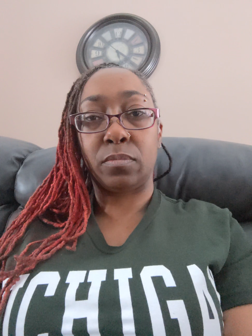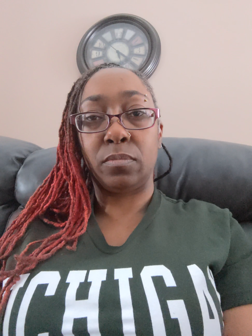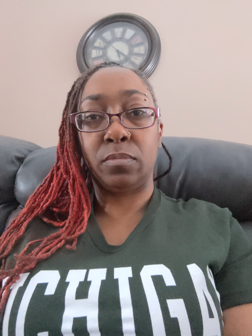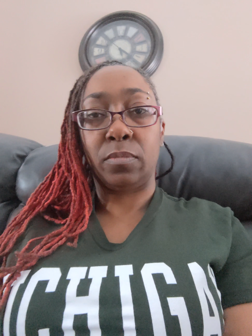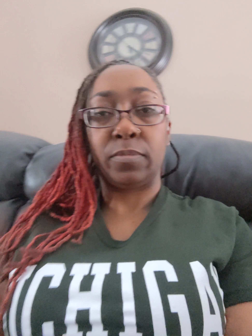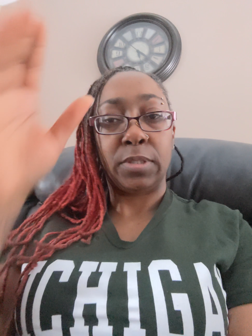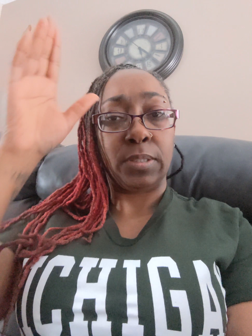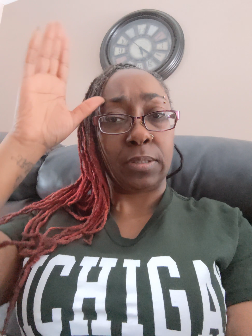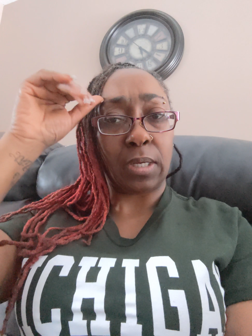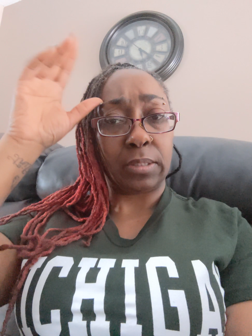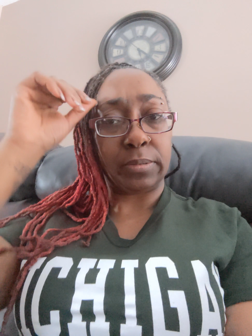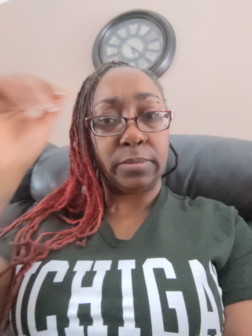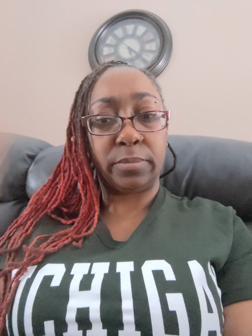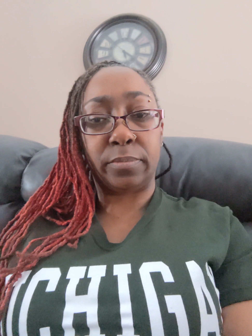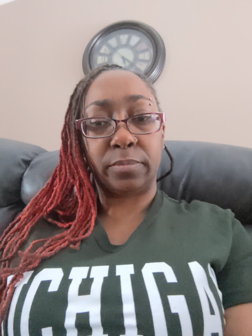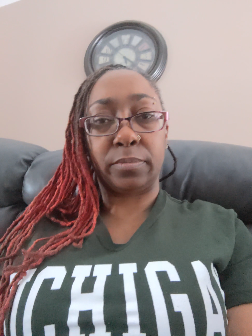donkey